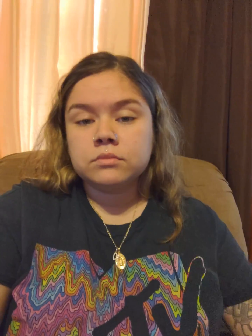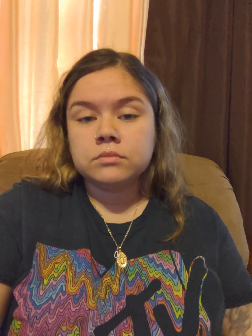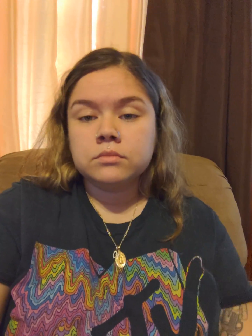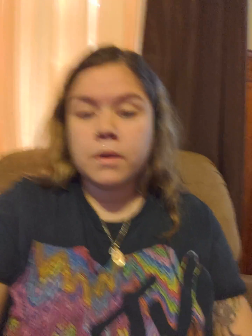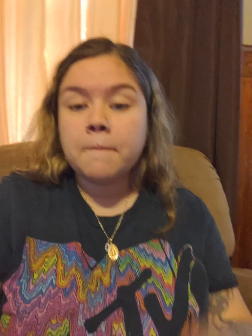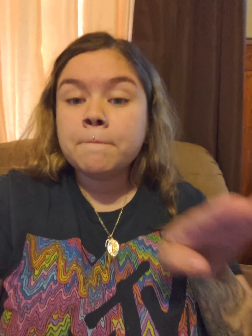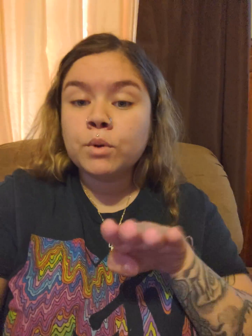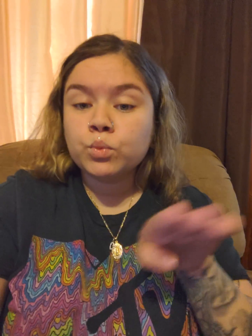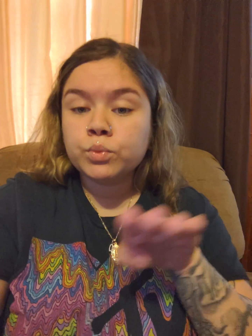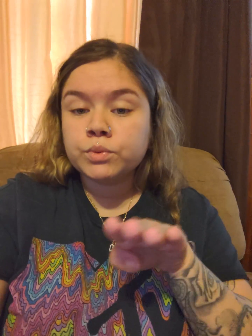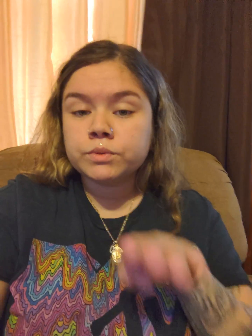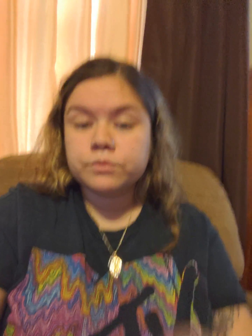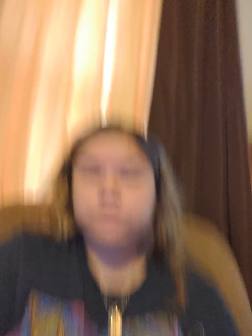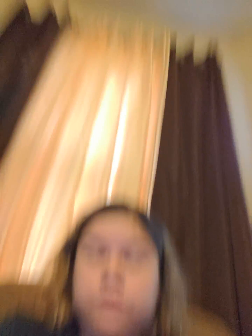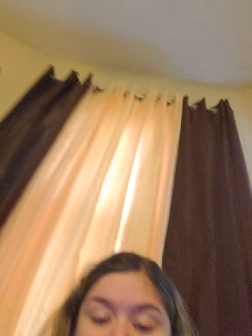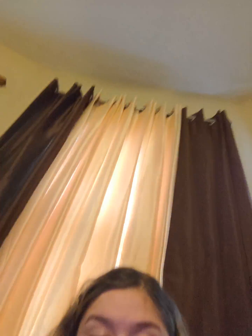boots